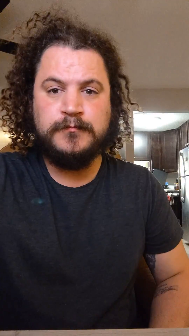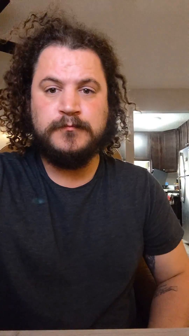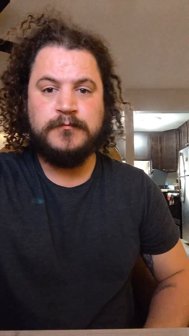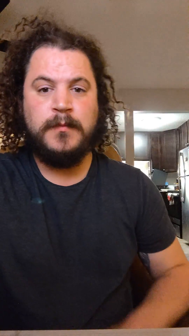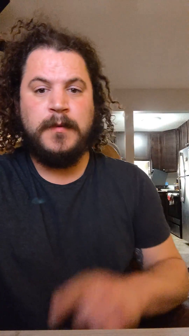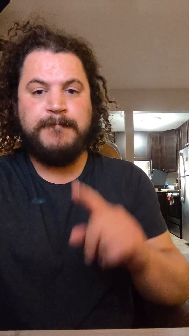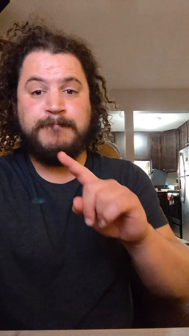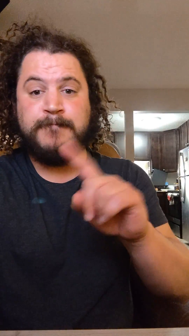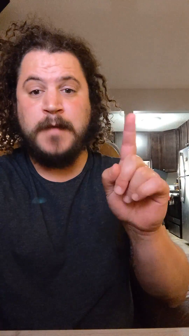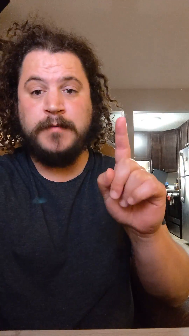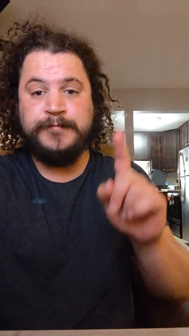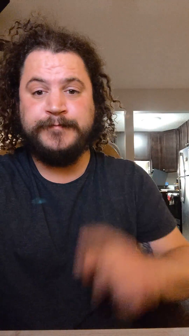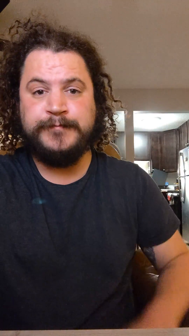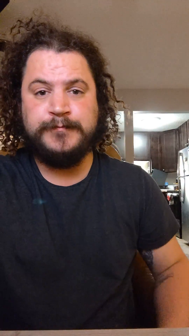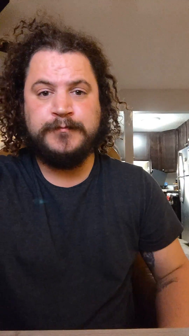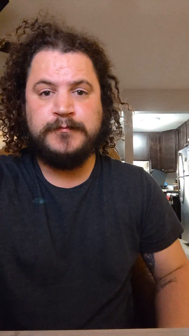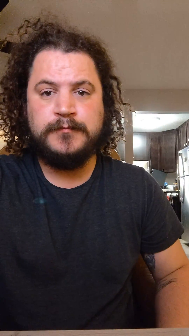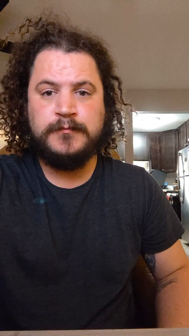but